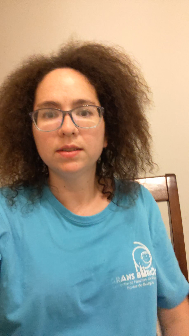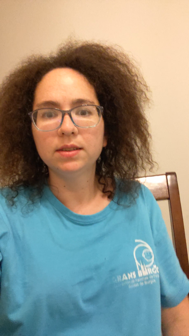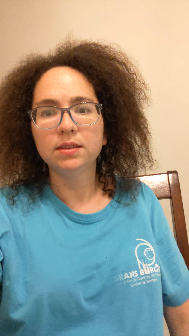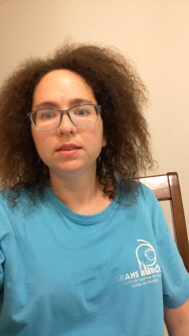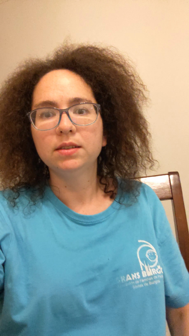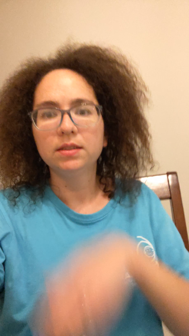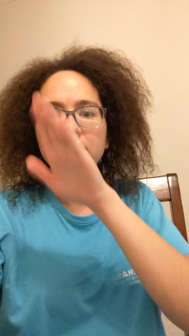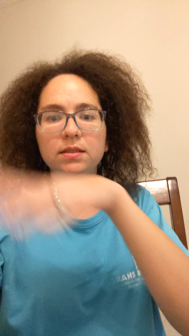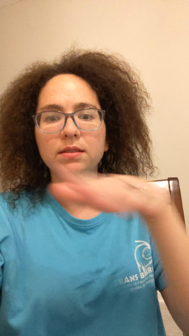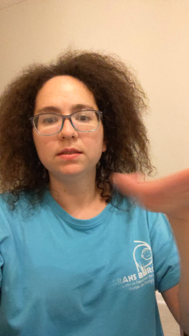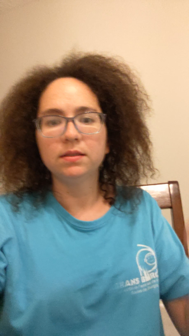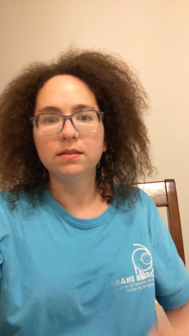children